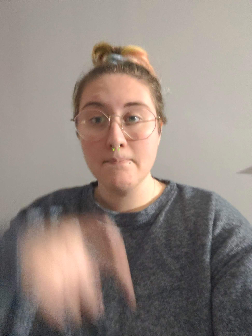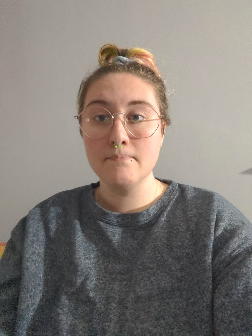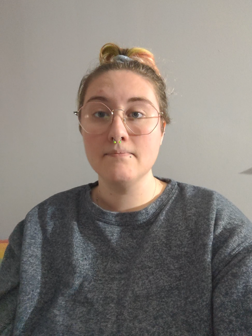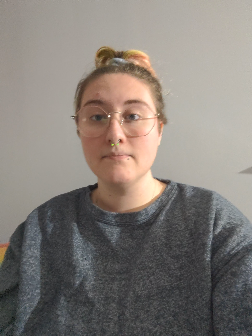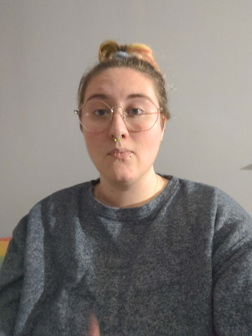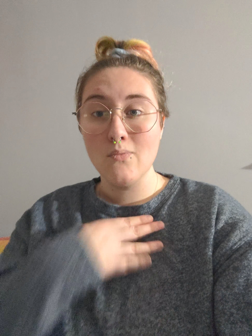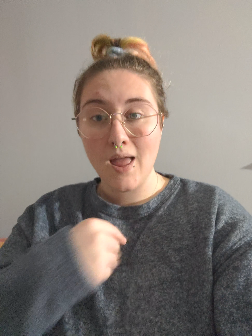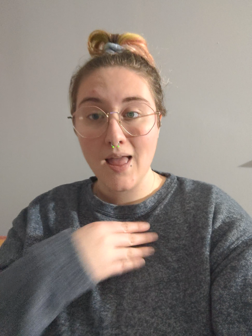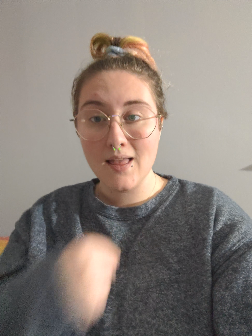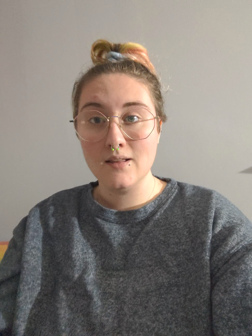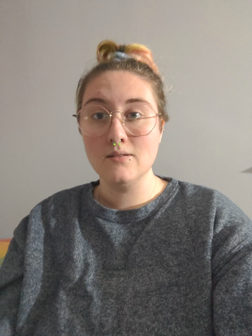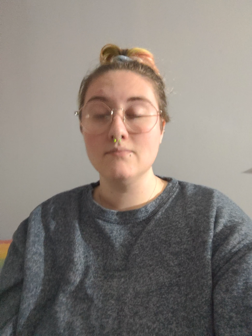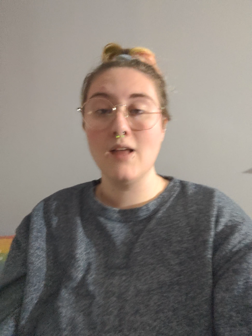white